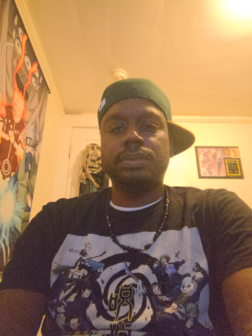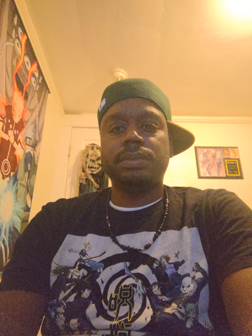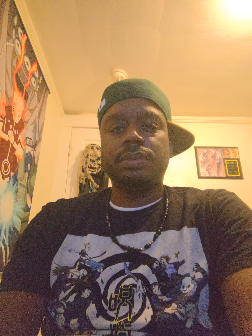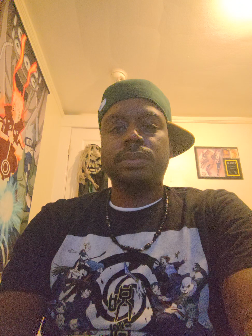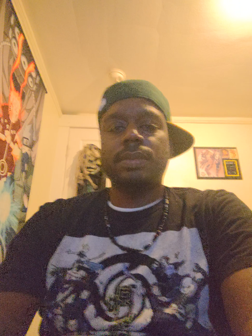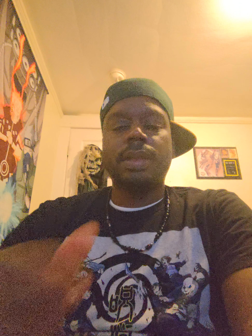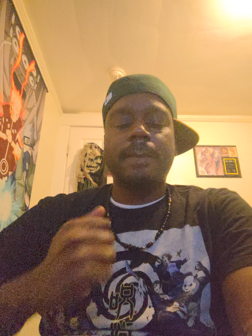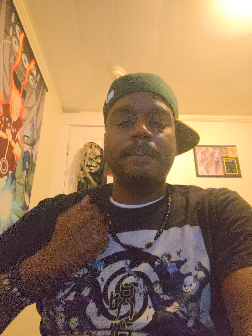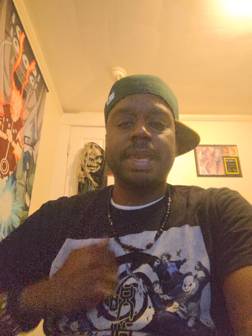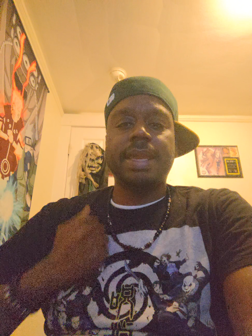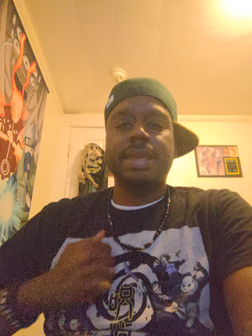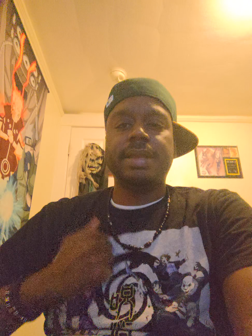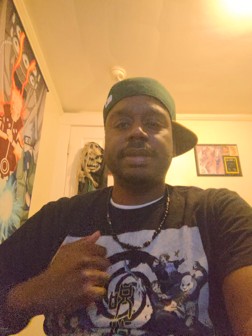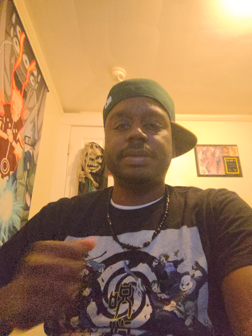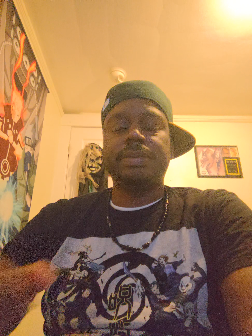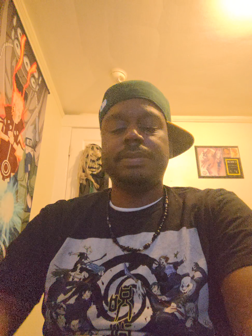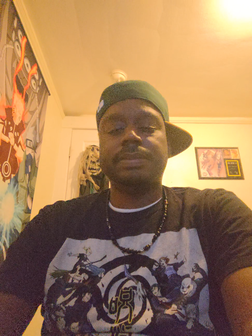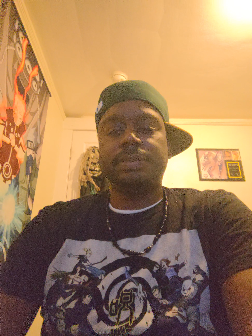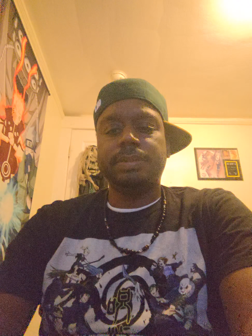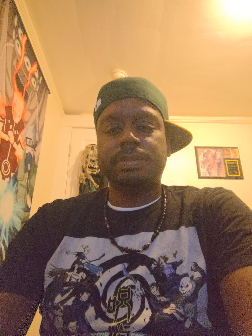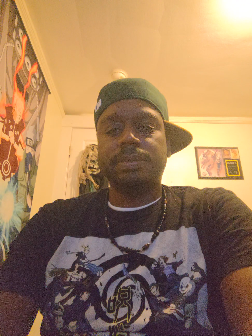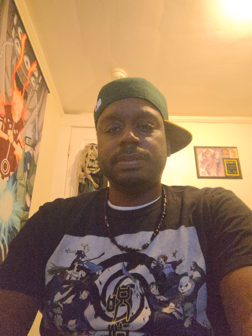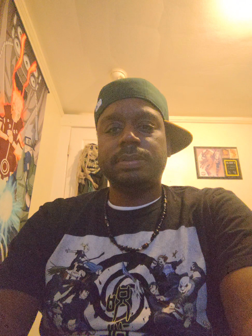bath